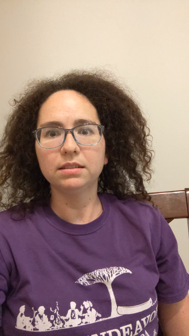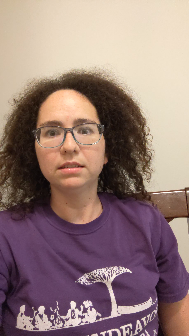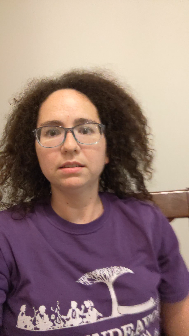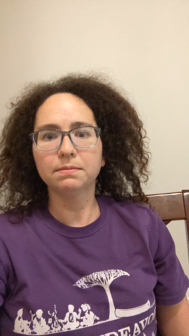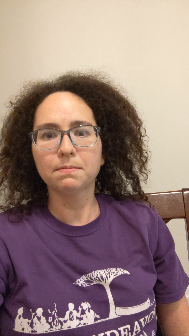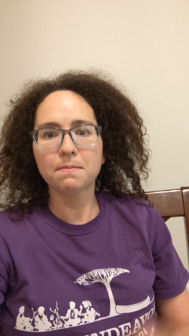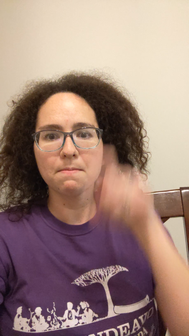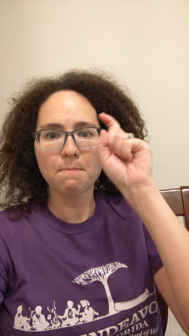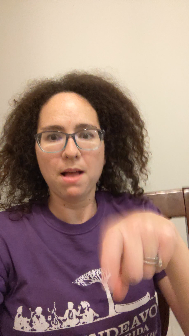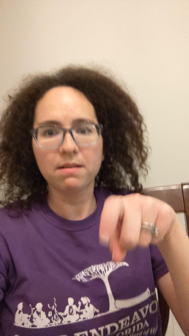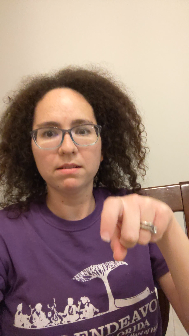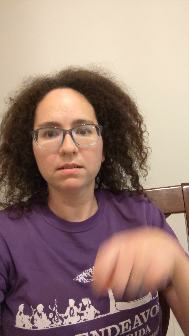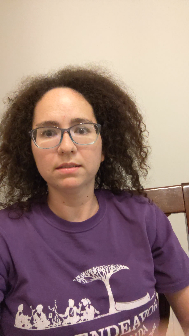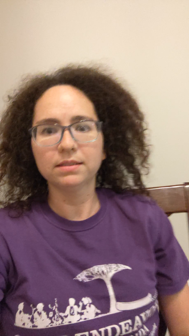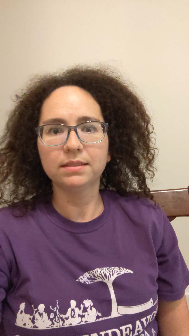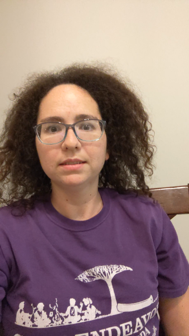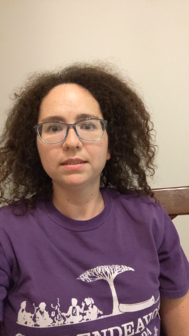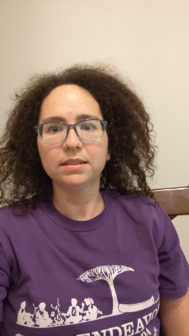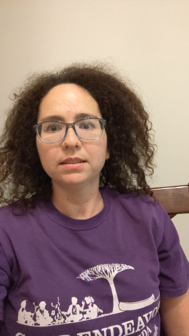must